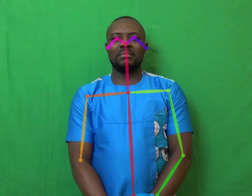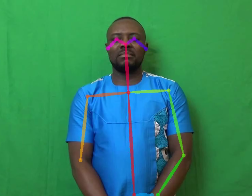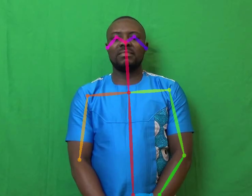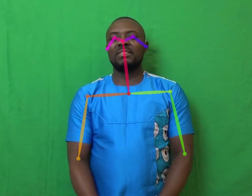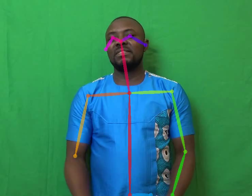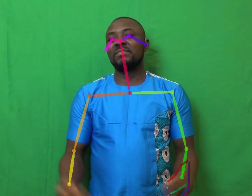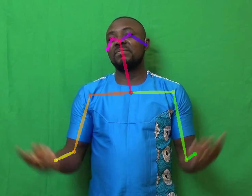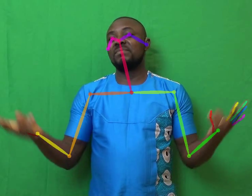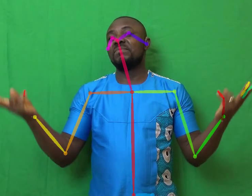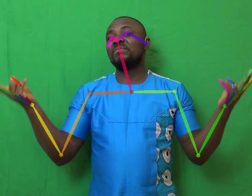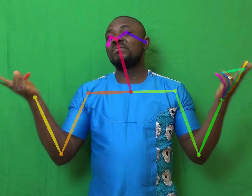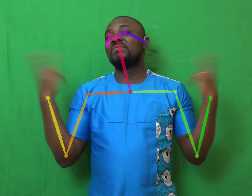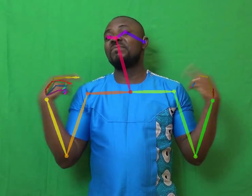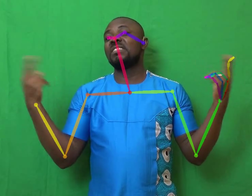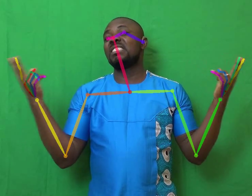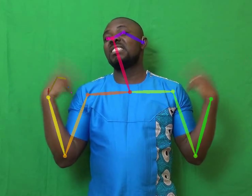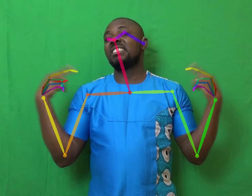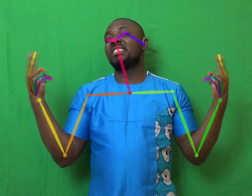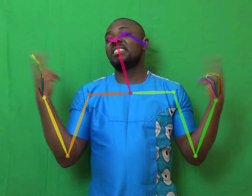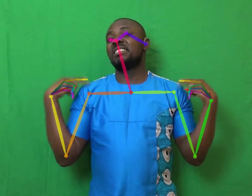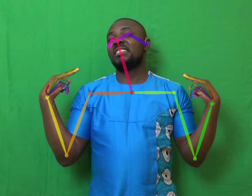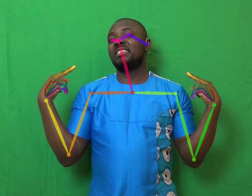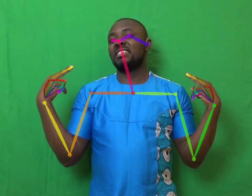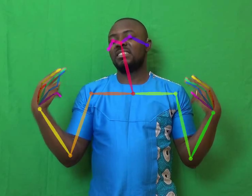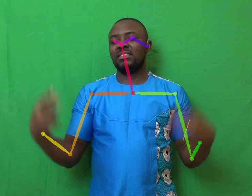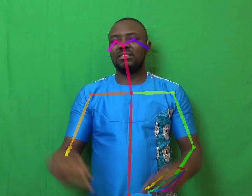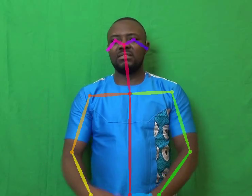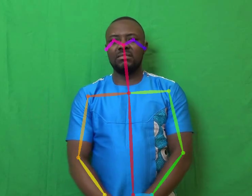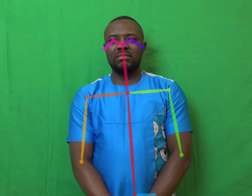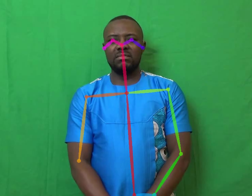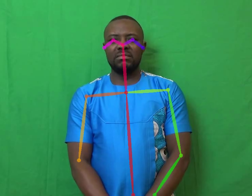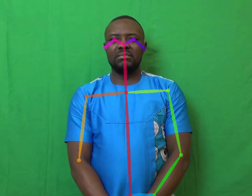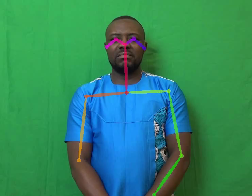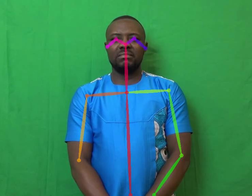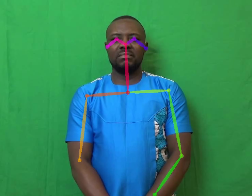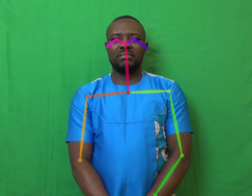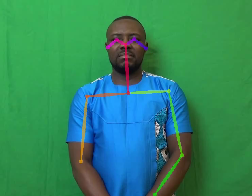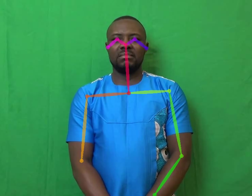vain